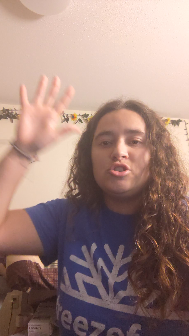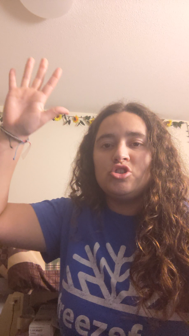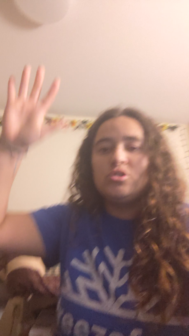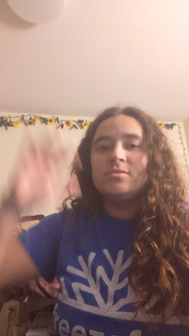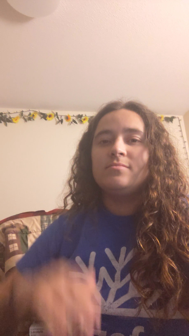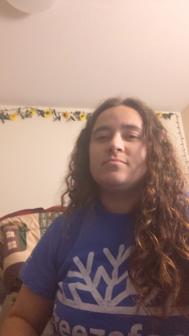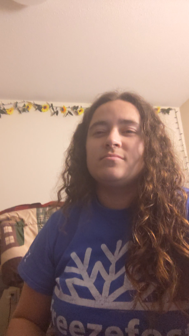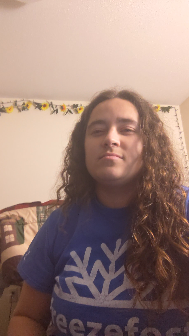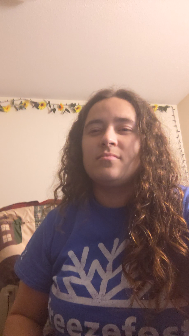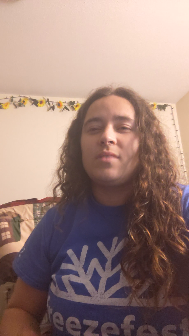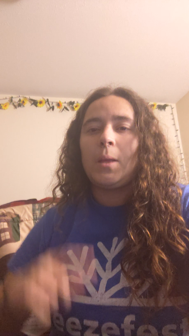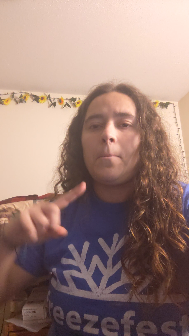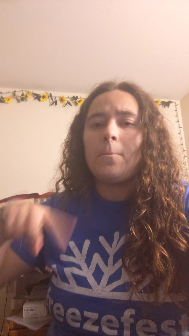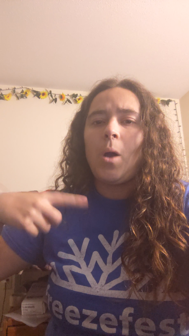about